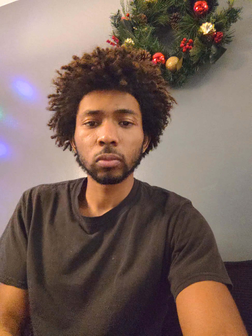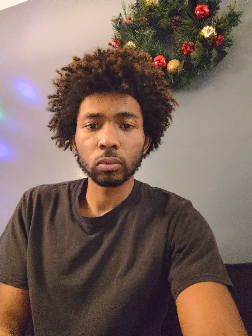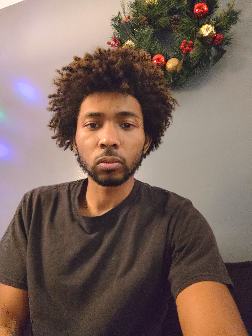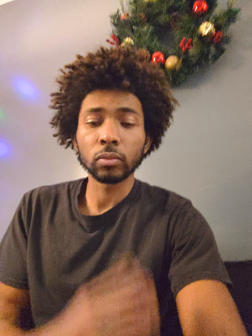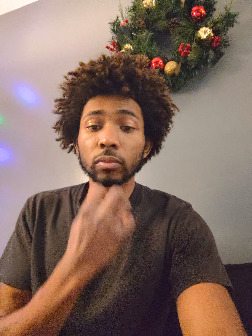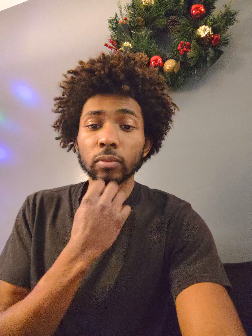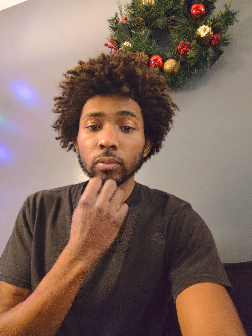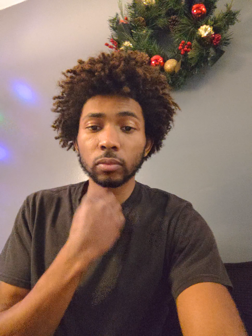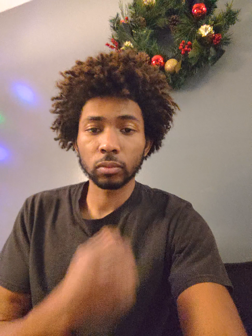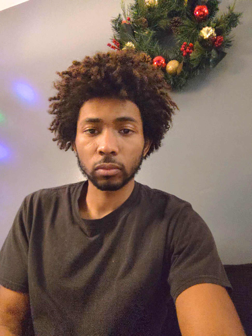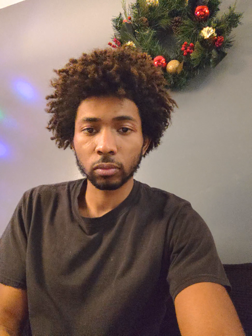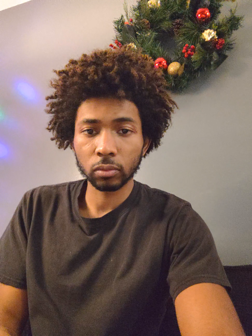underwear